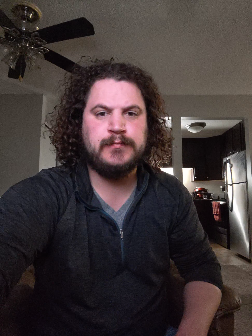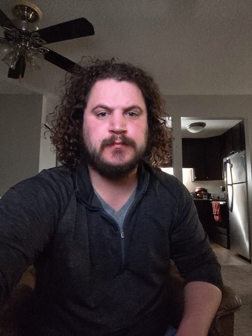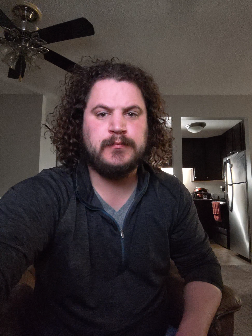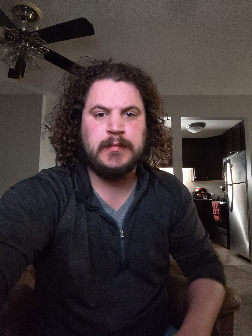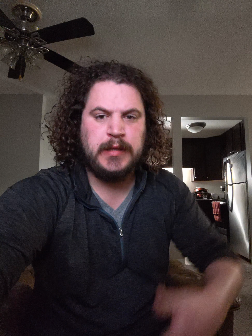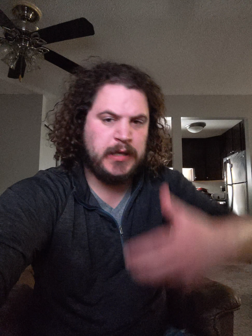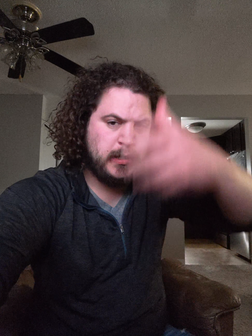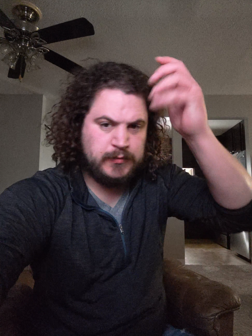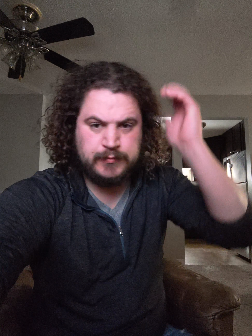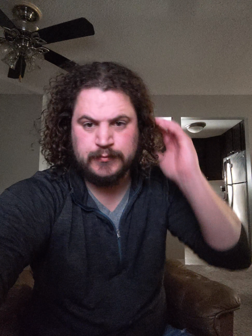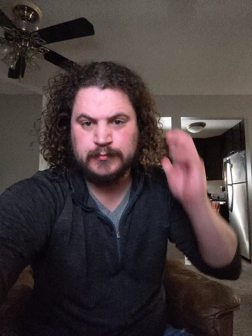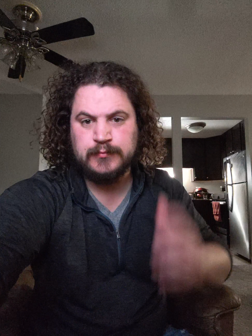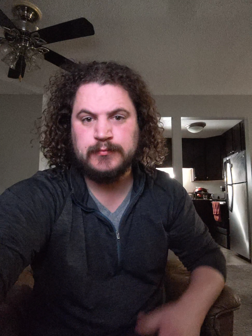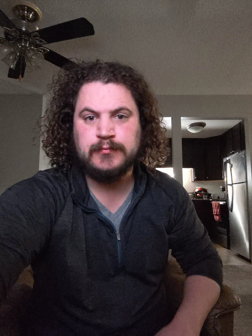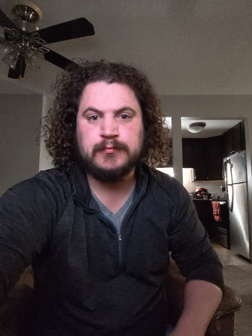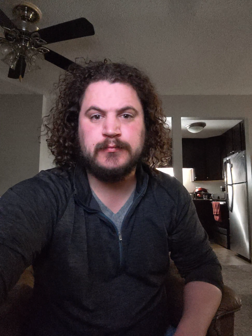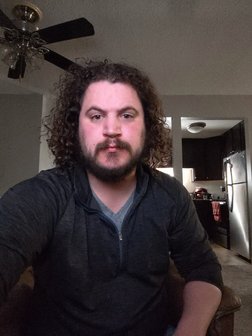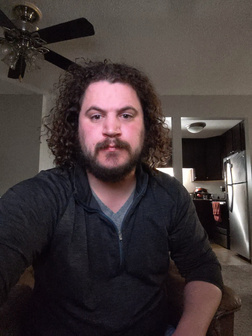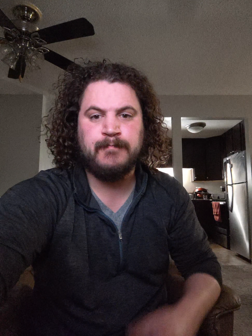lion